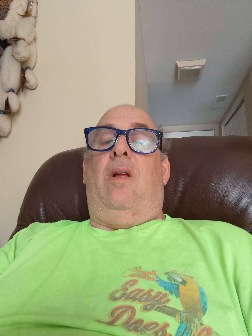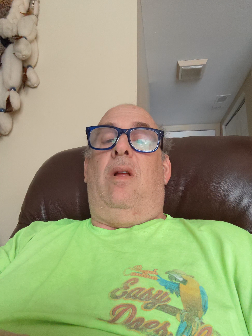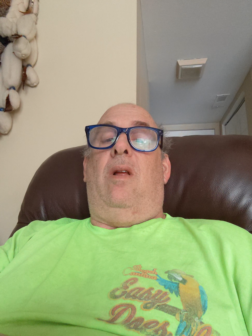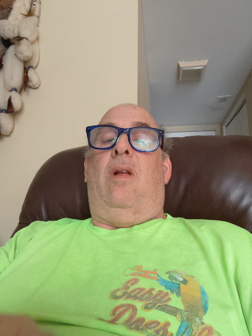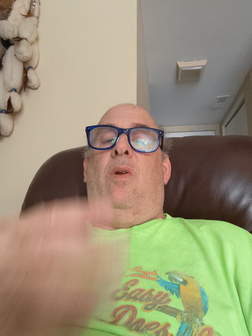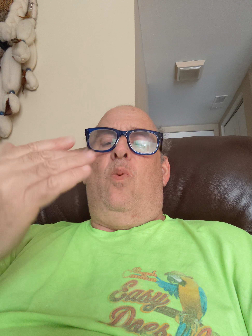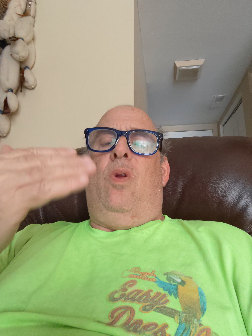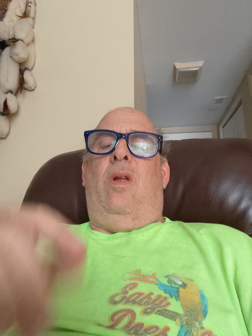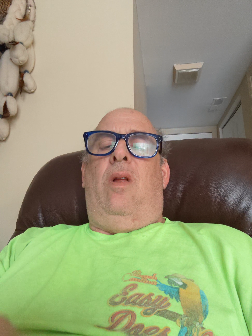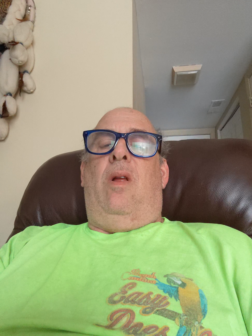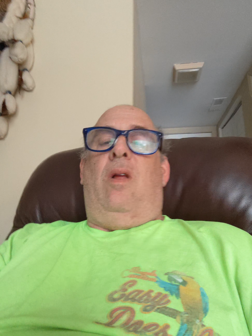wait